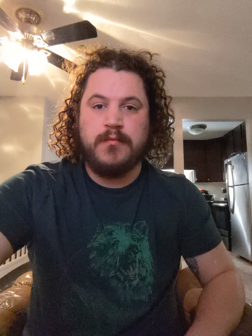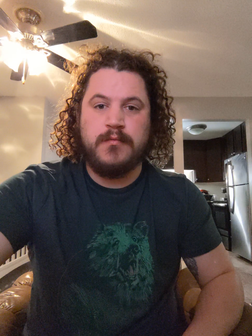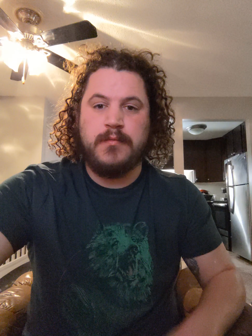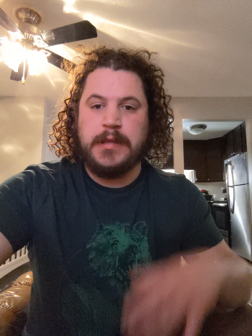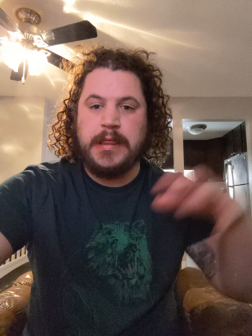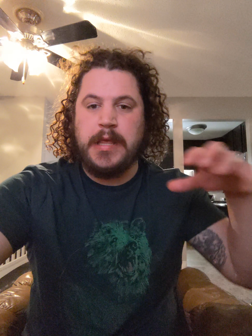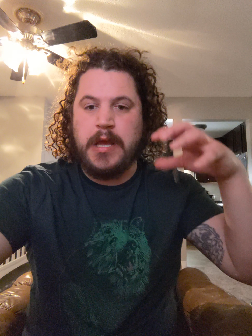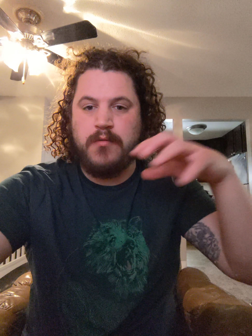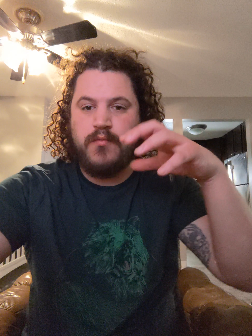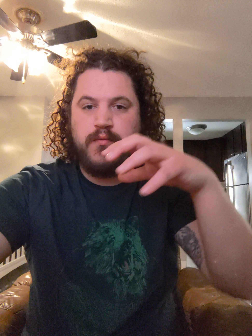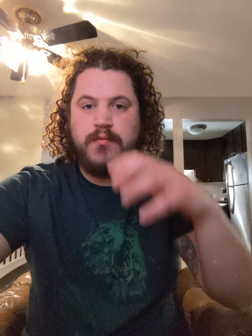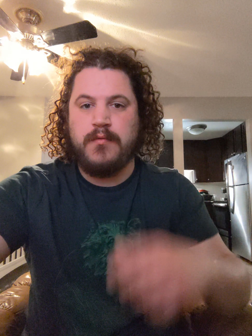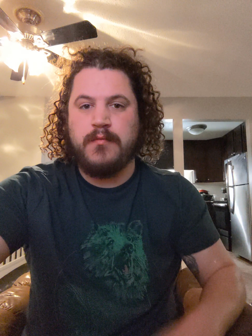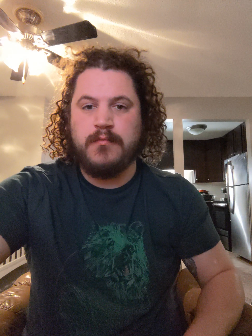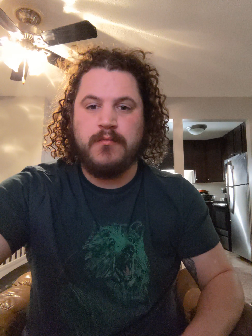cloud